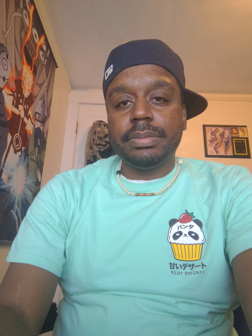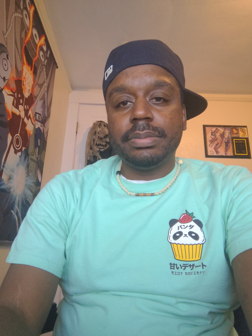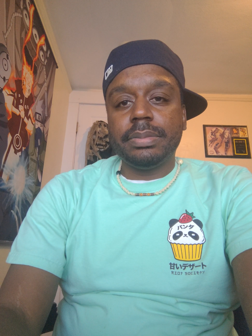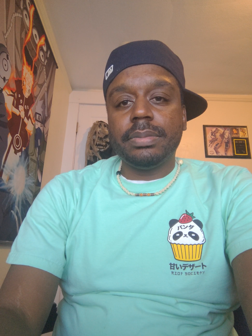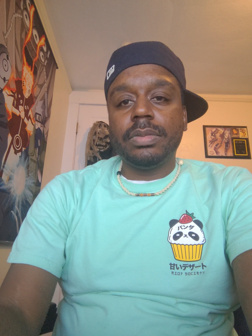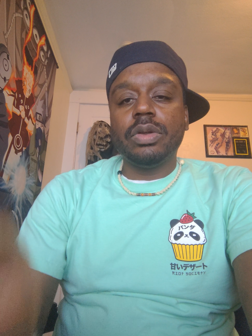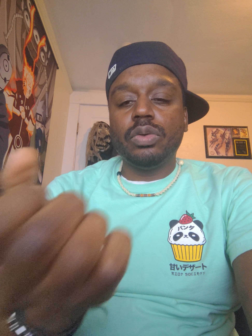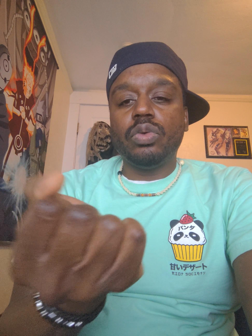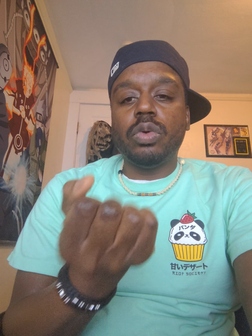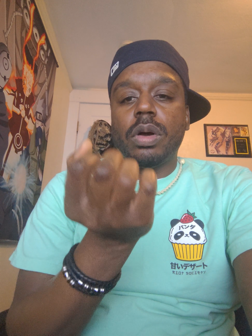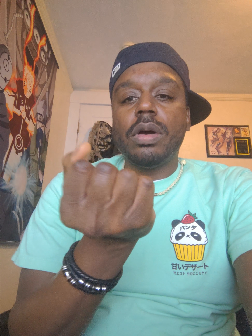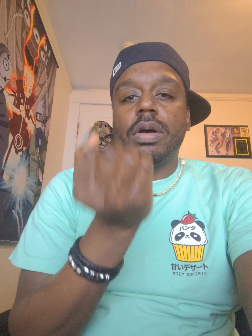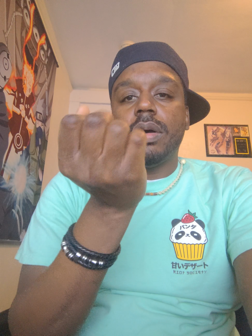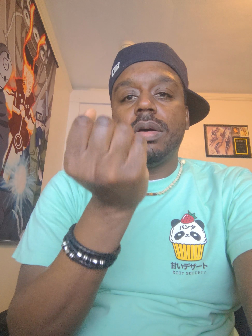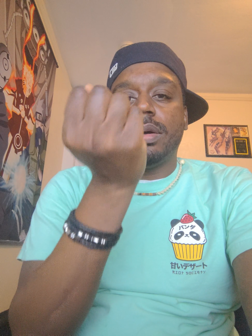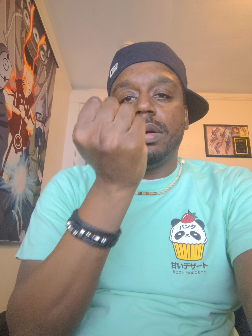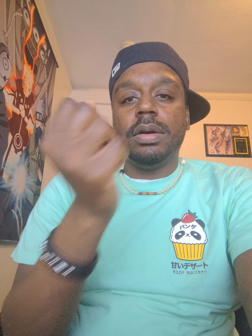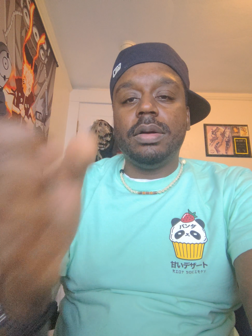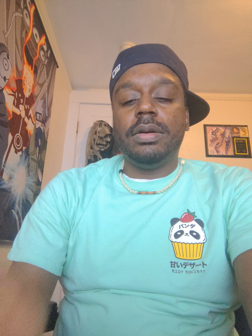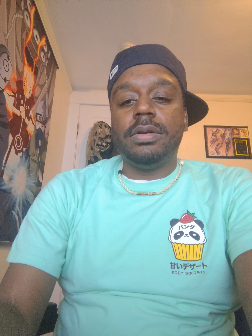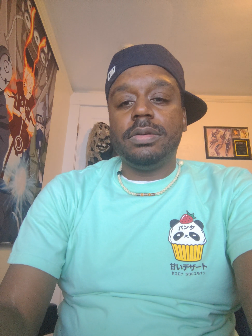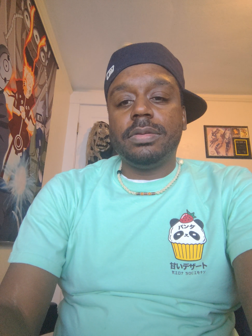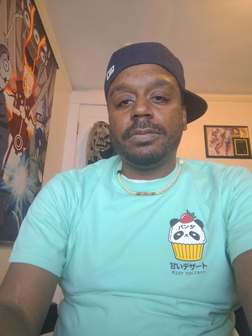drawer